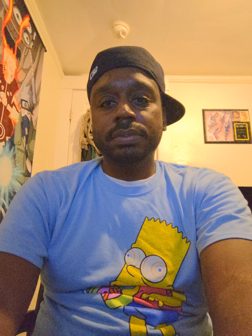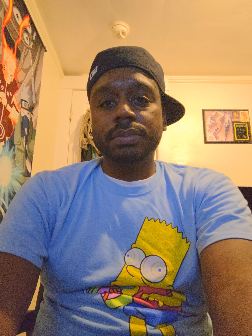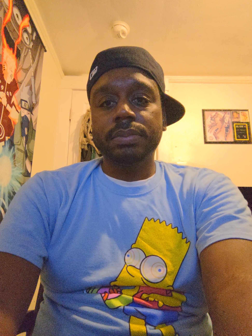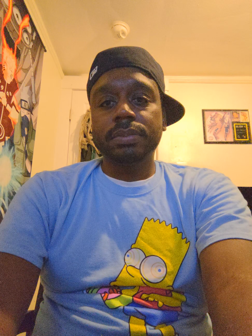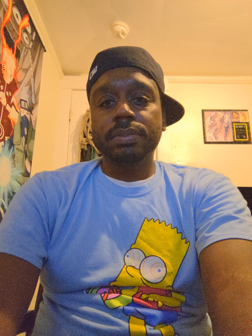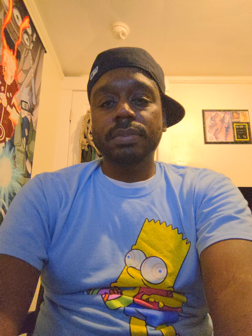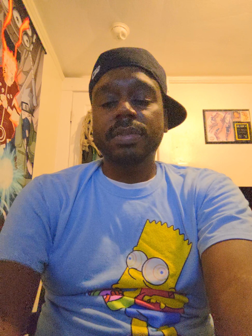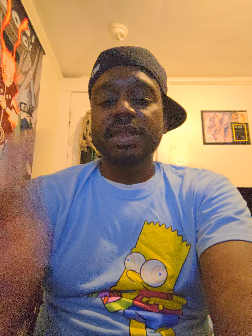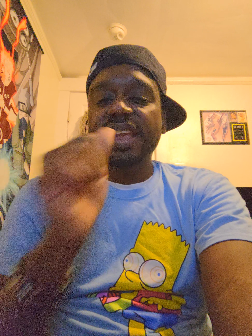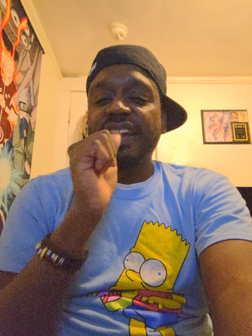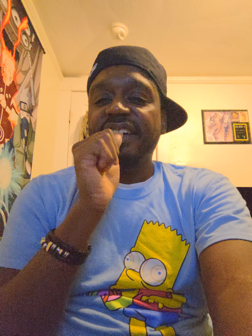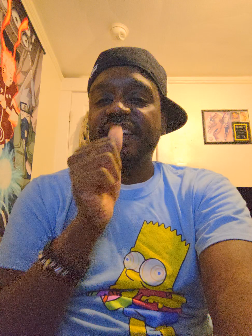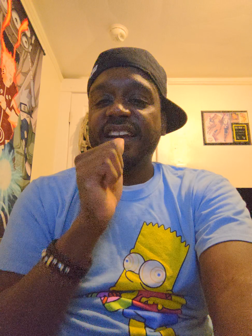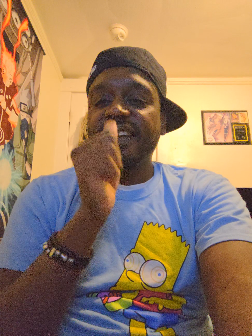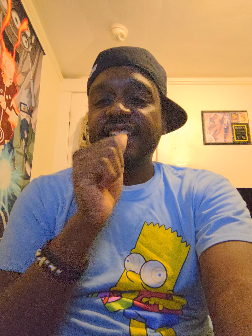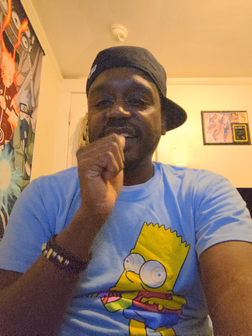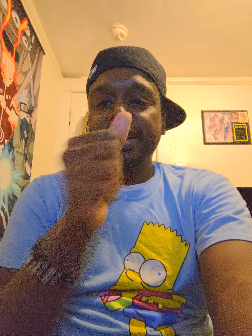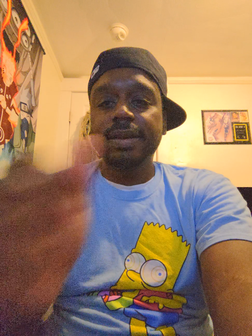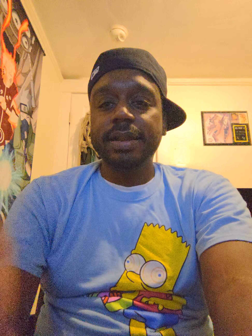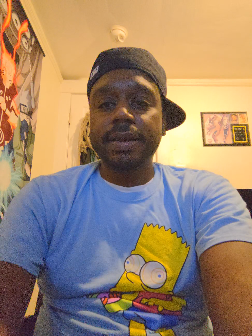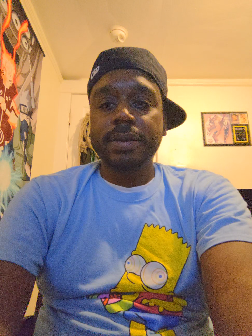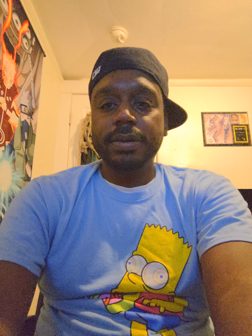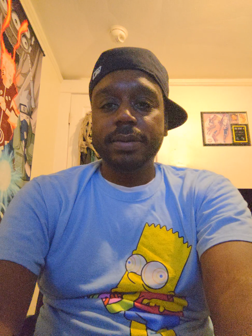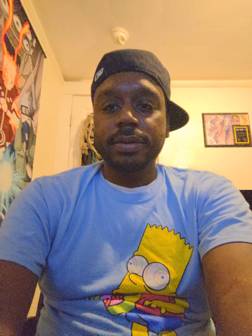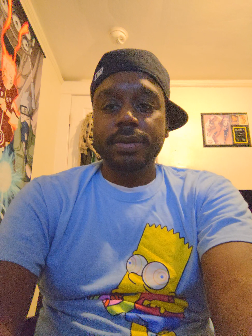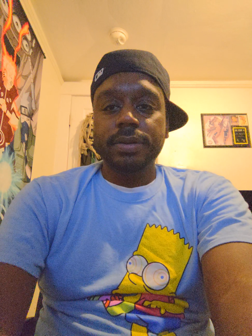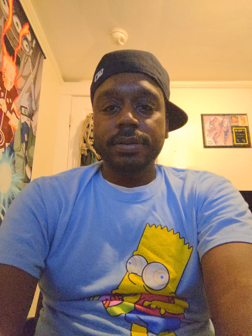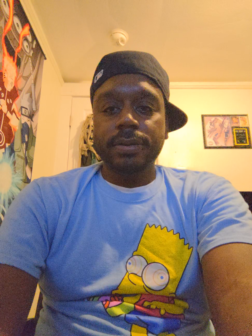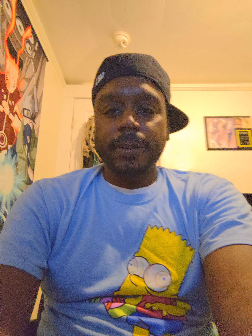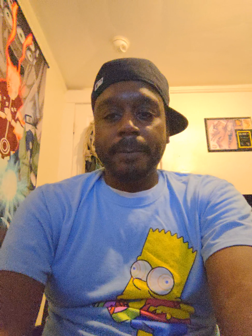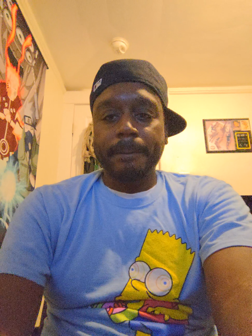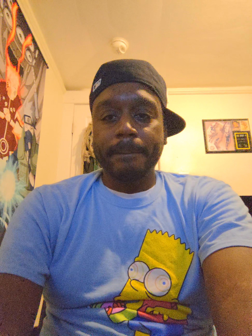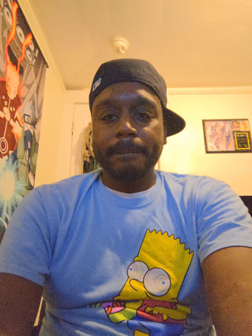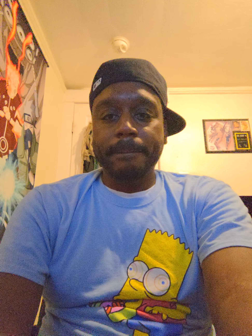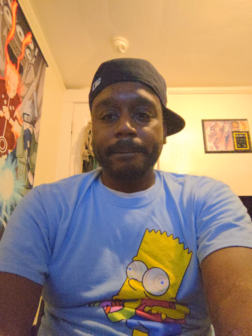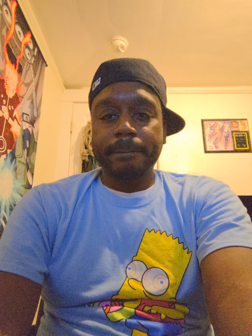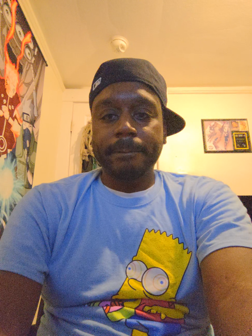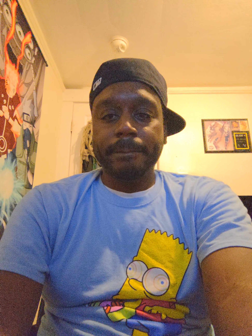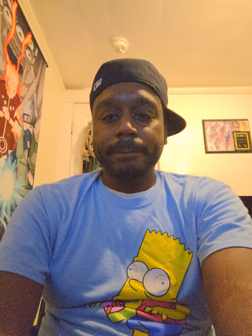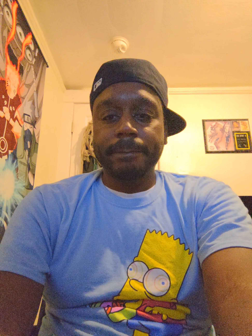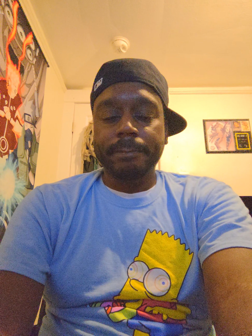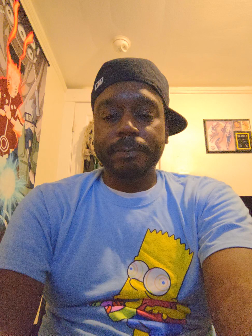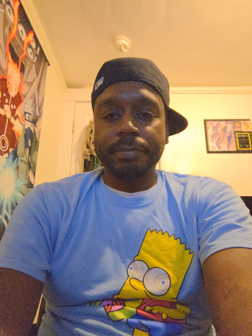nuts